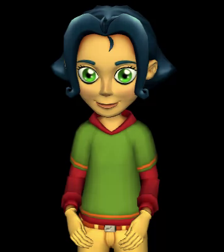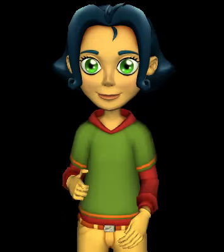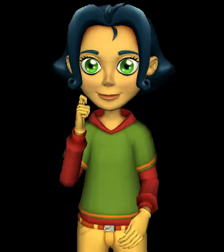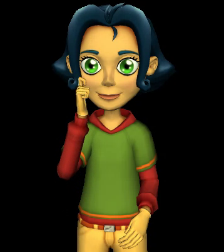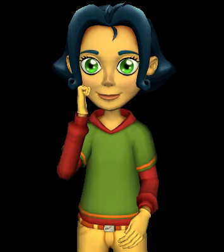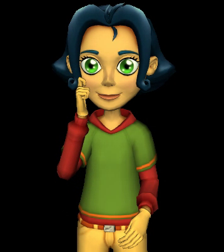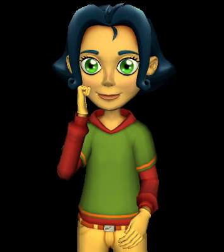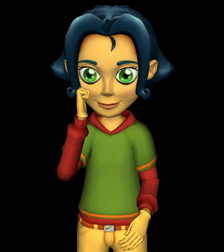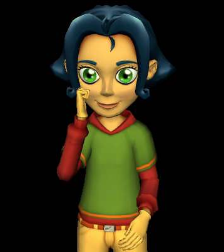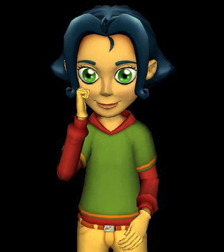بشرة